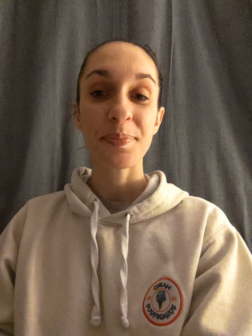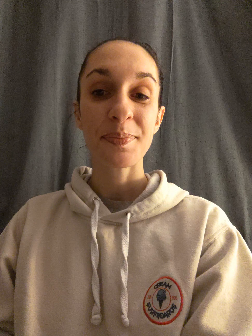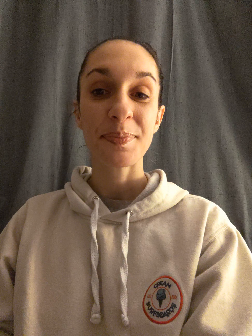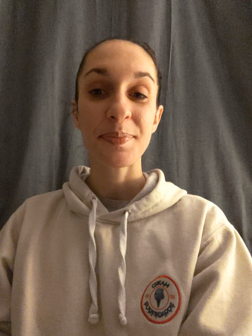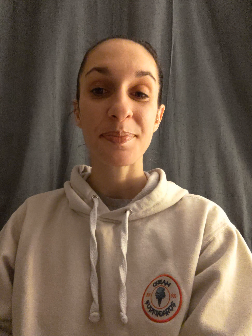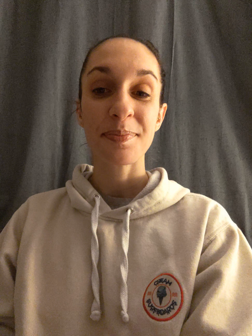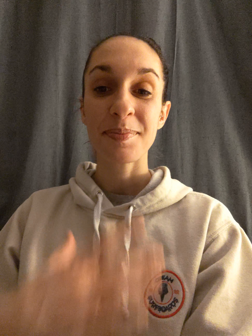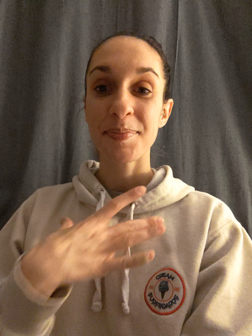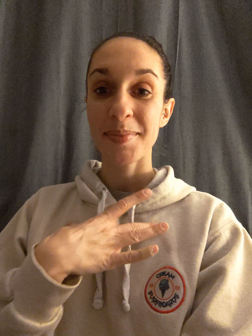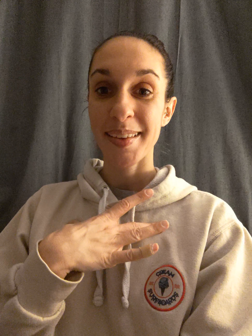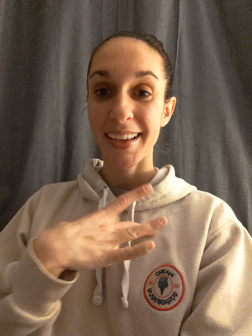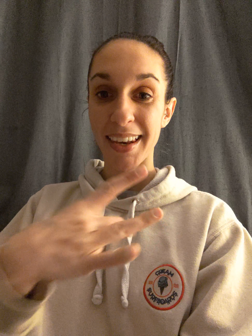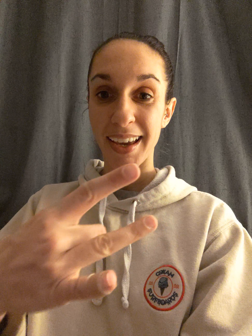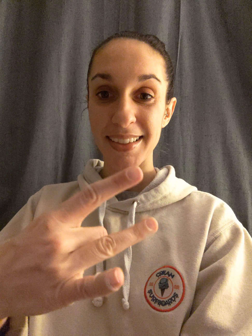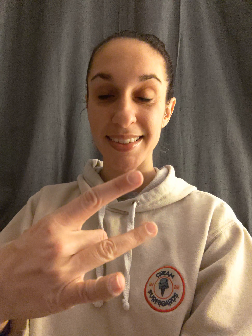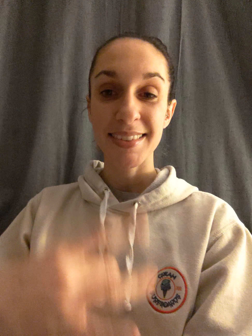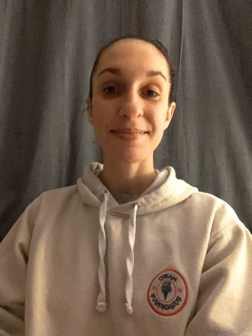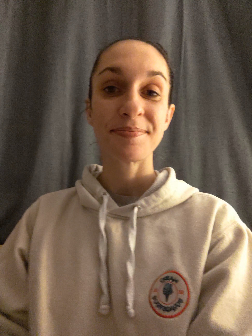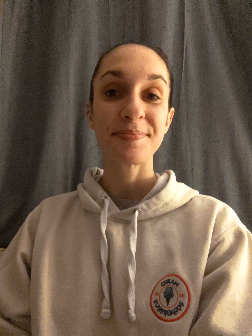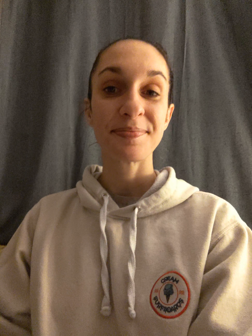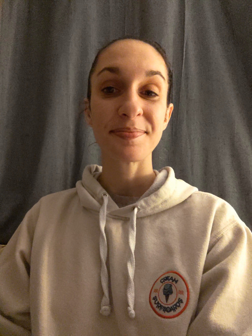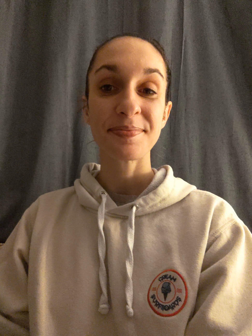like